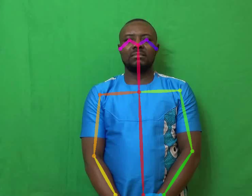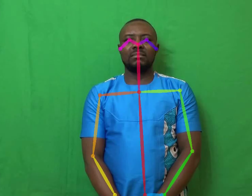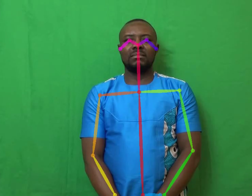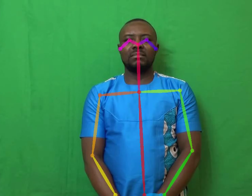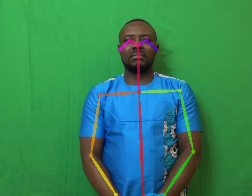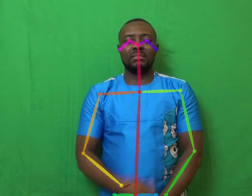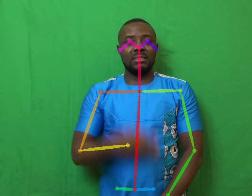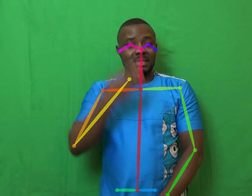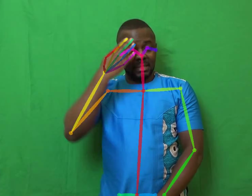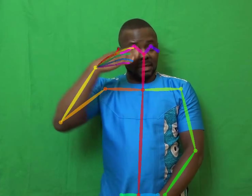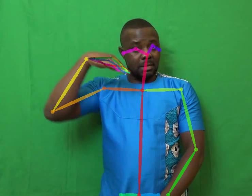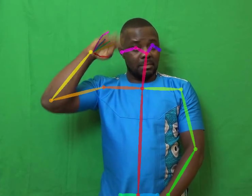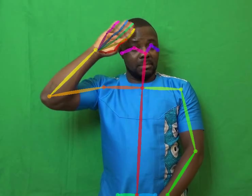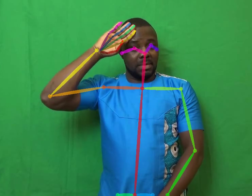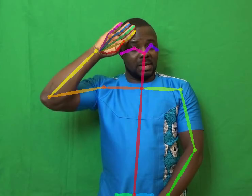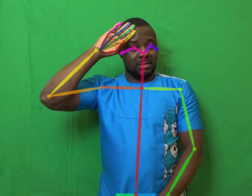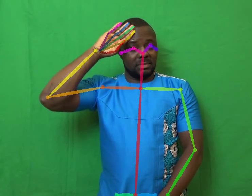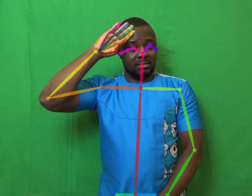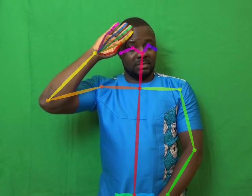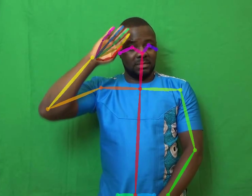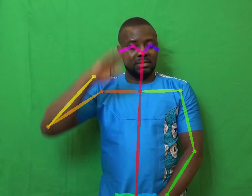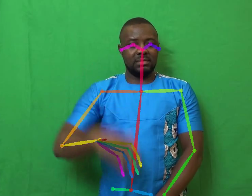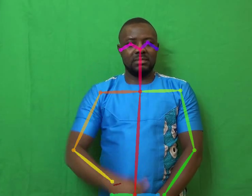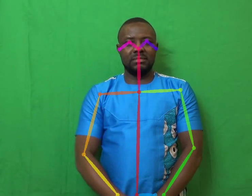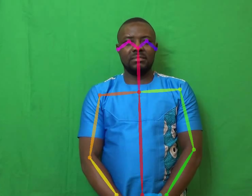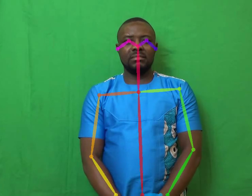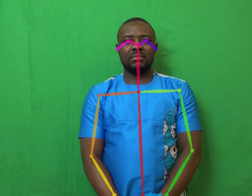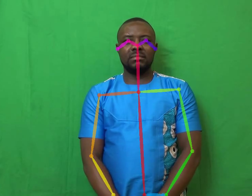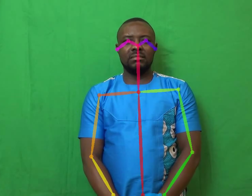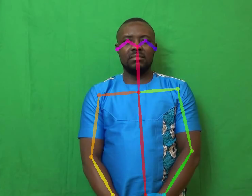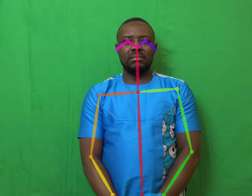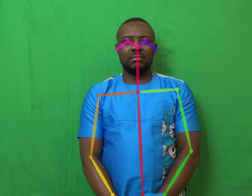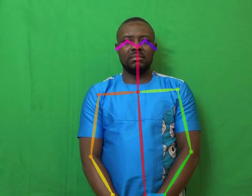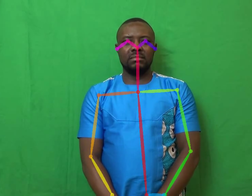Brazil